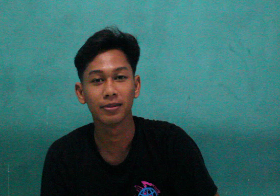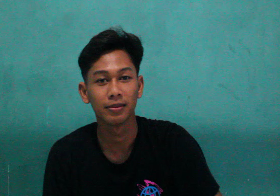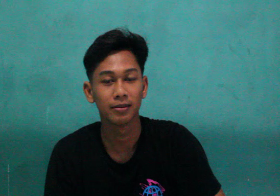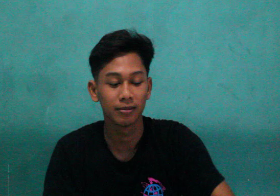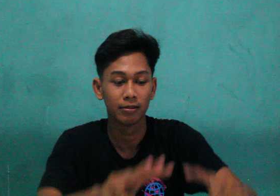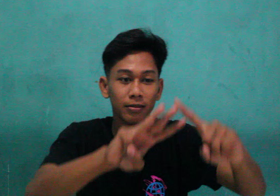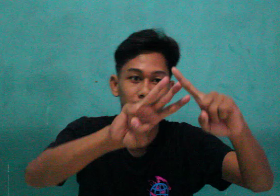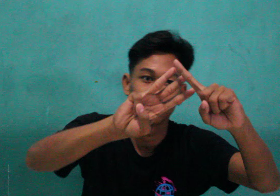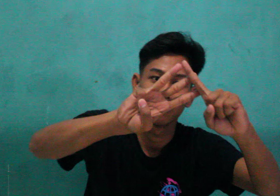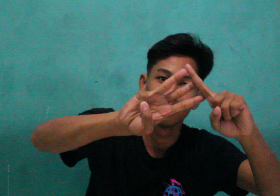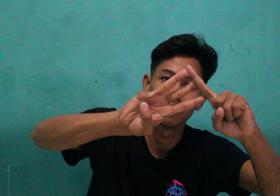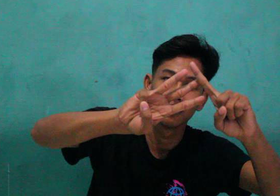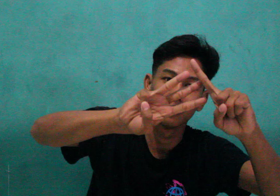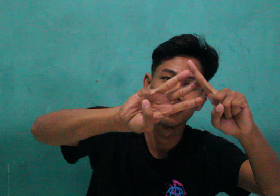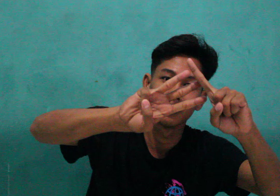B